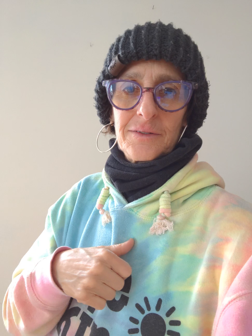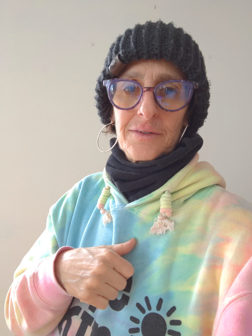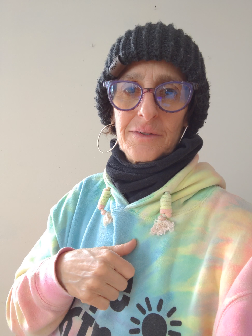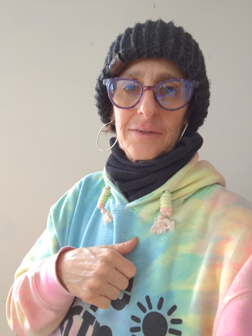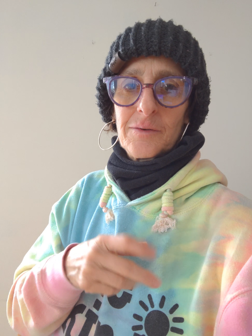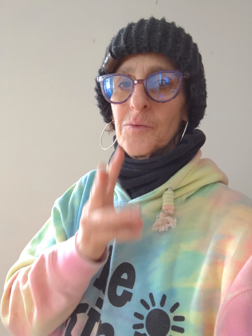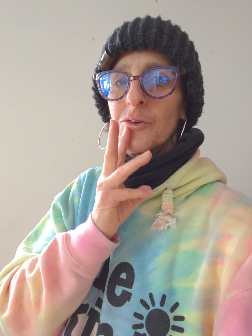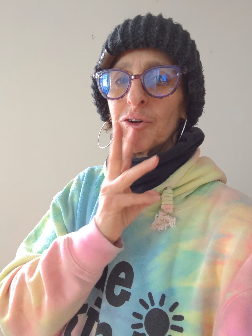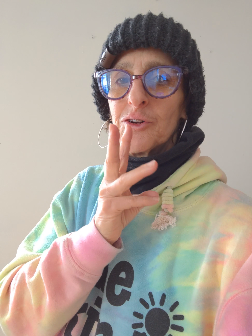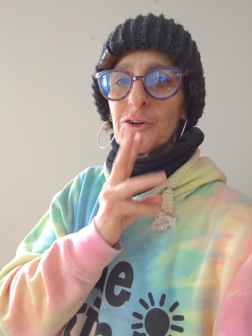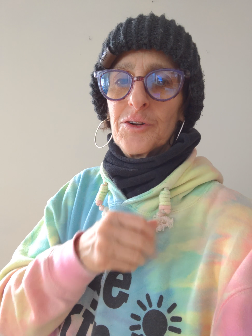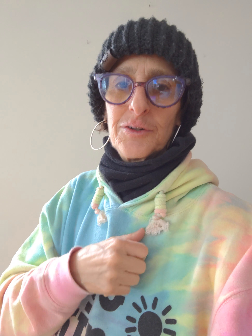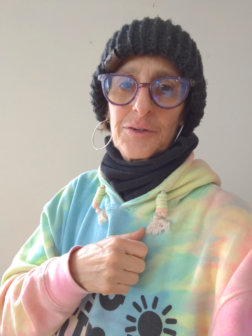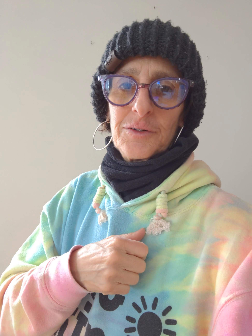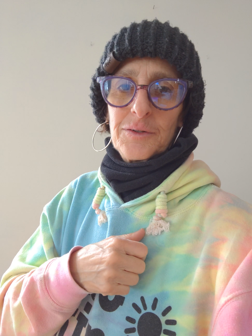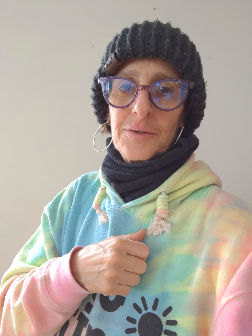water